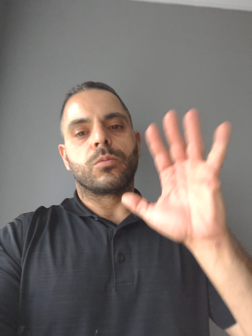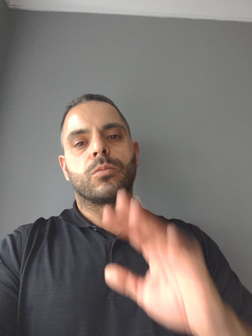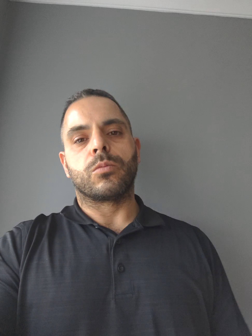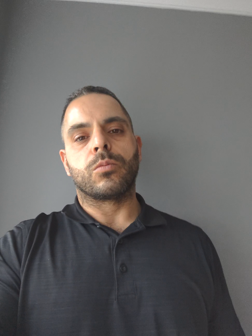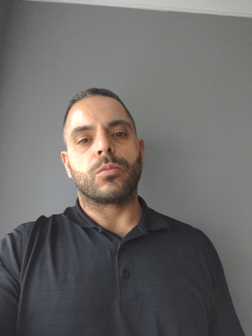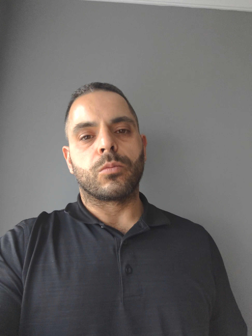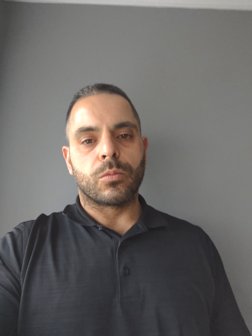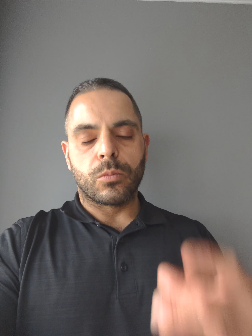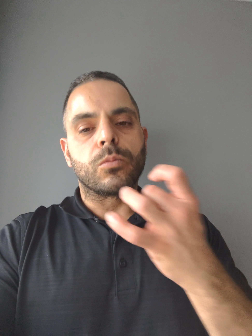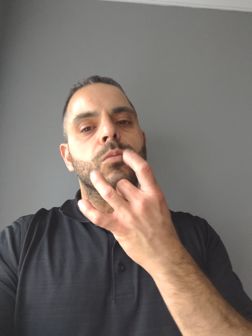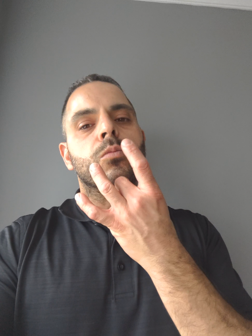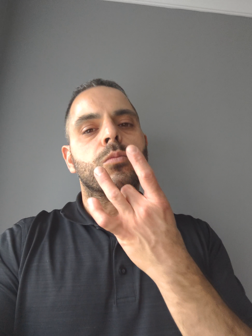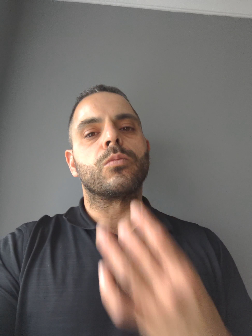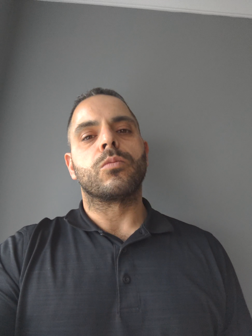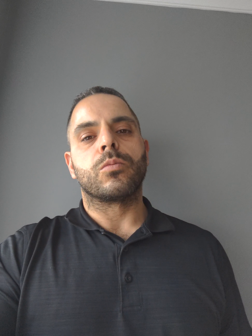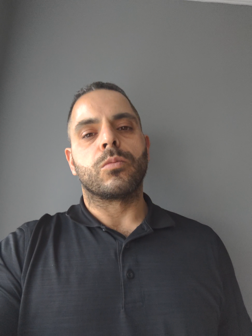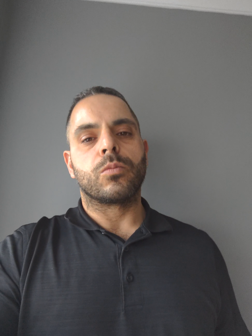lamp